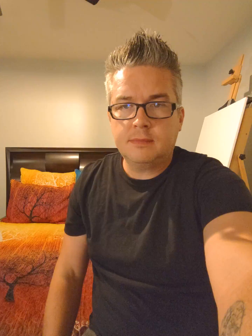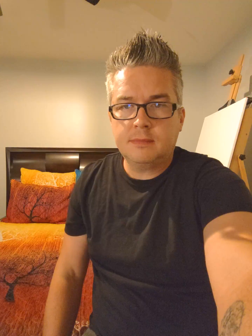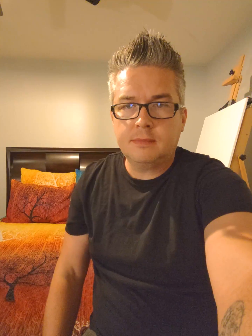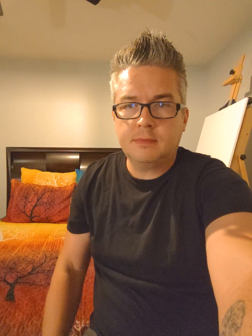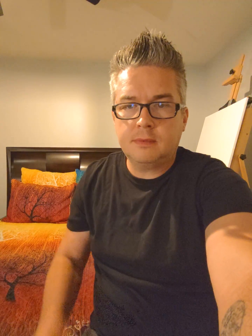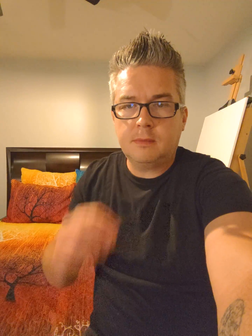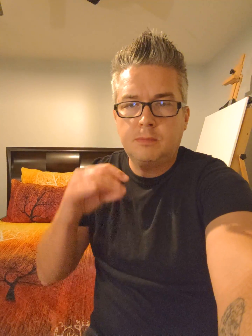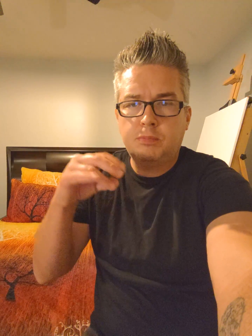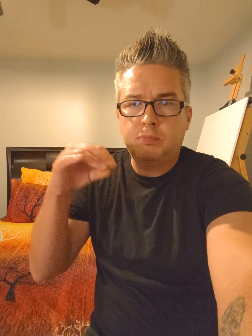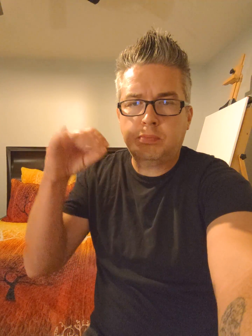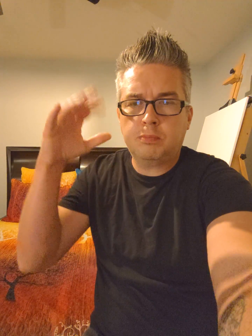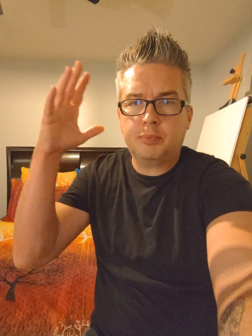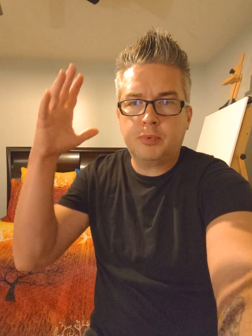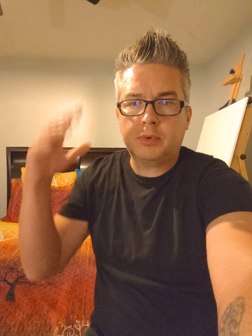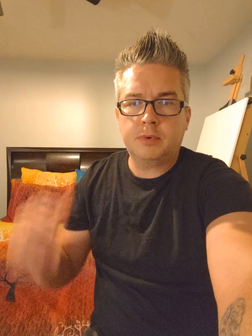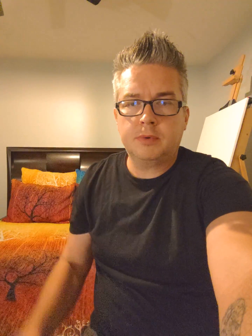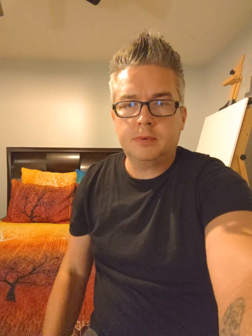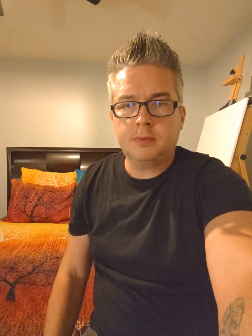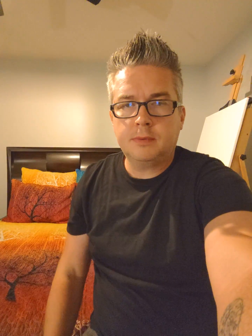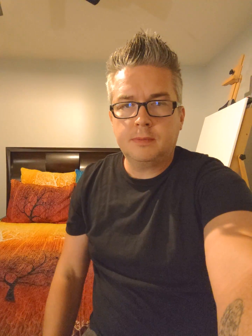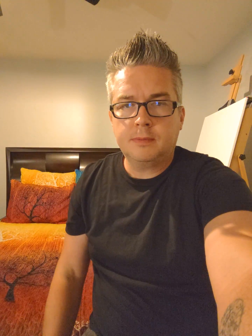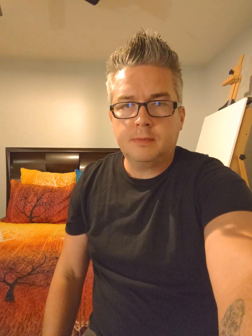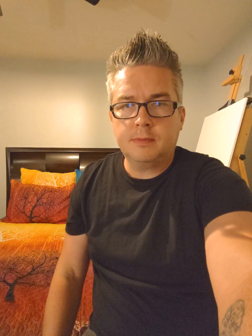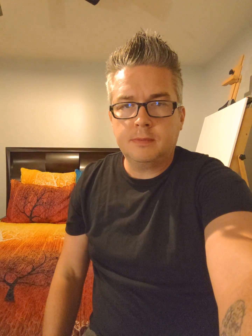bubbles